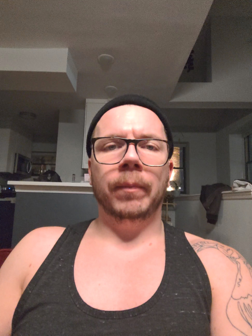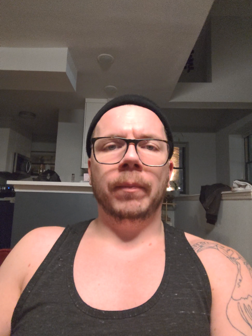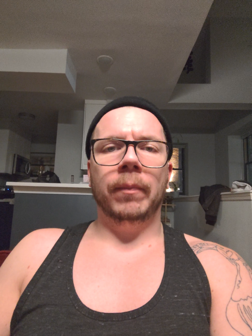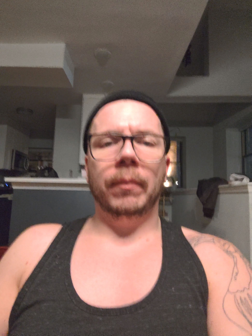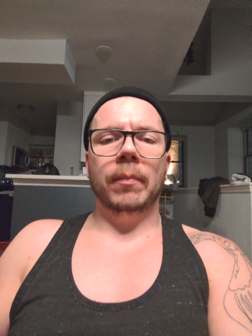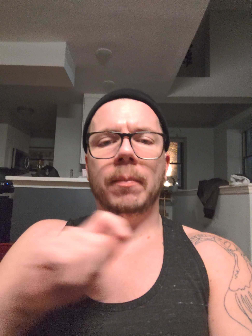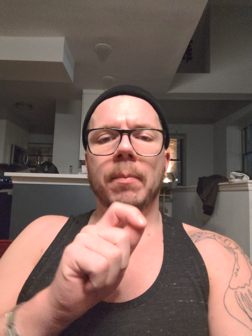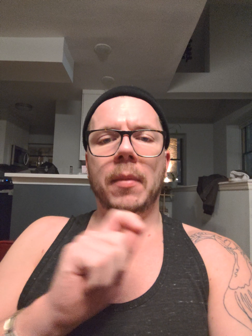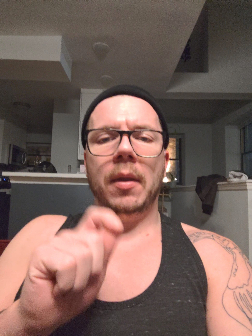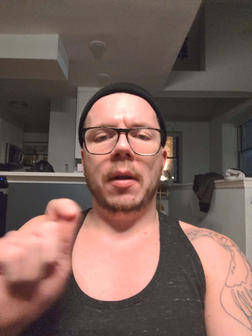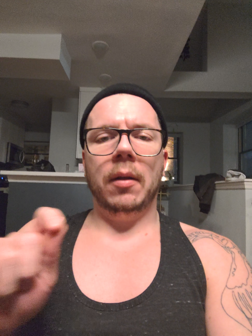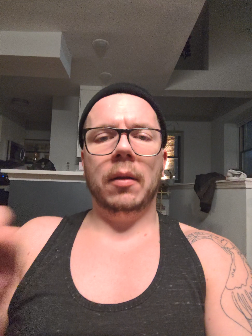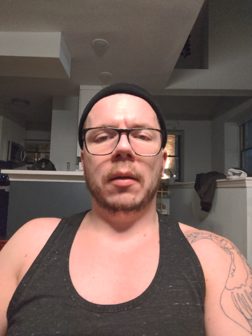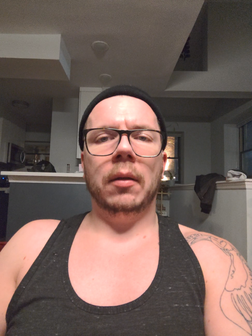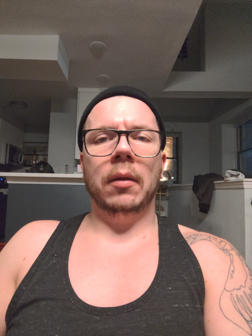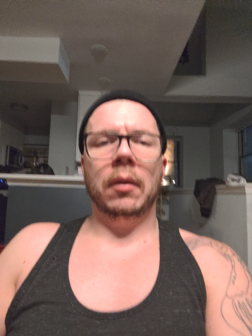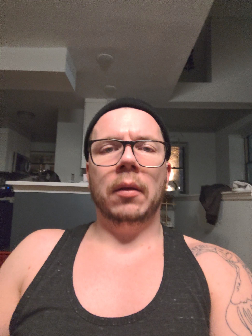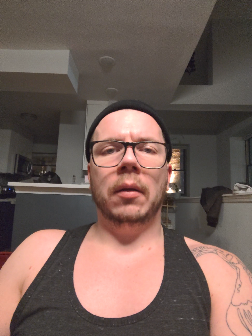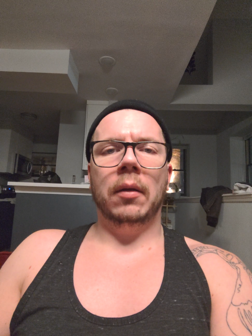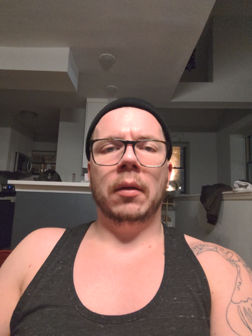pen